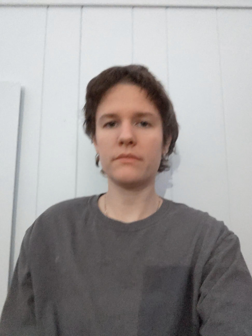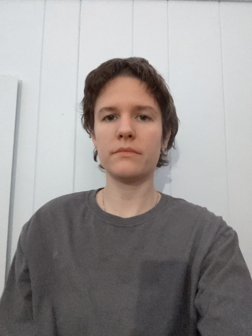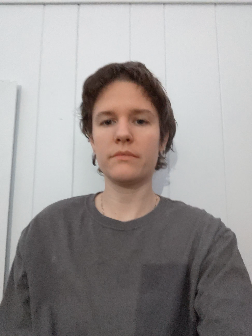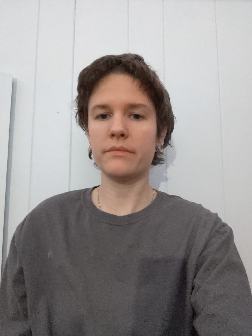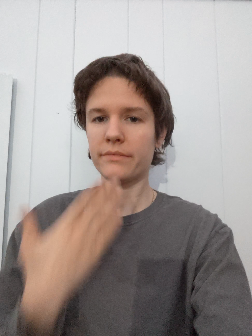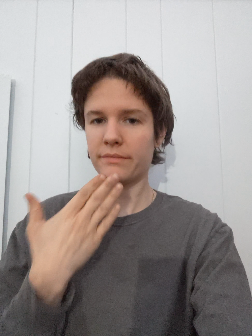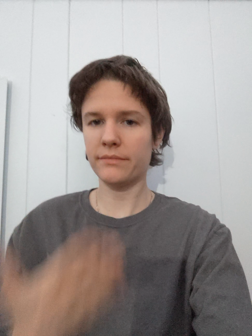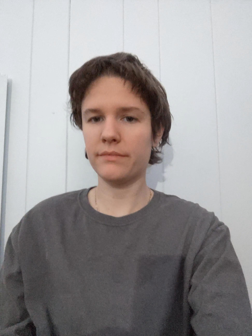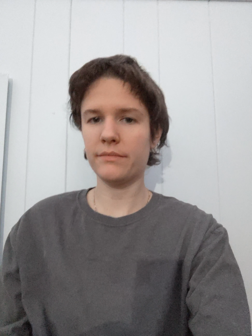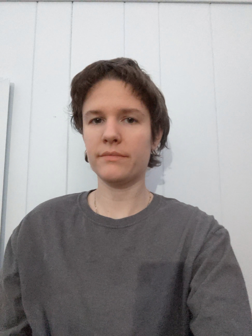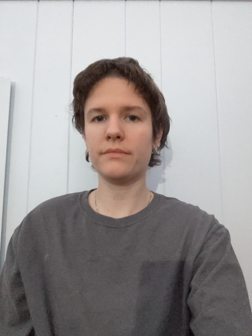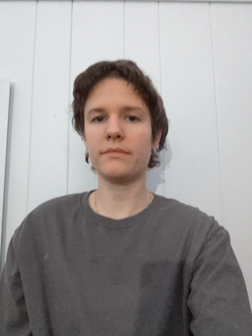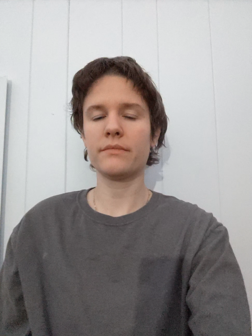thank you